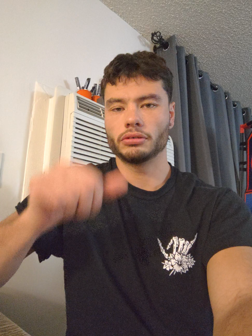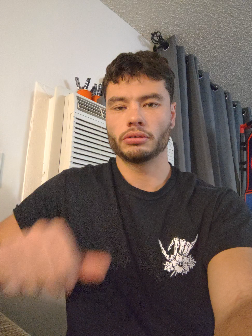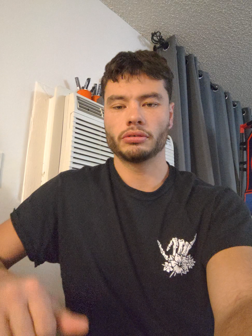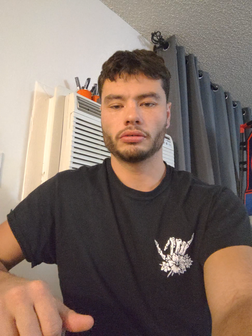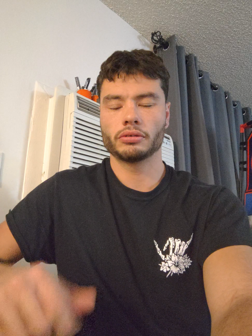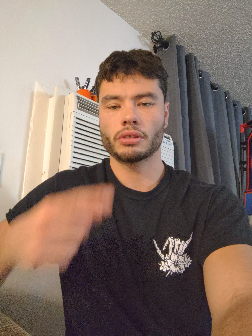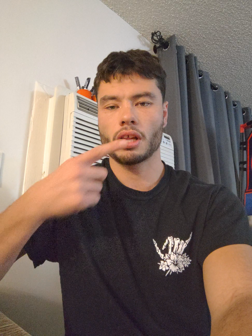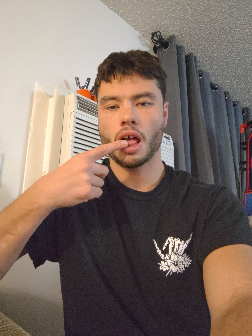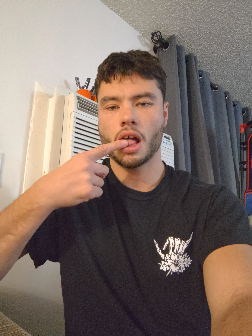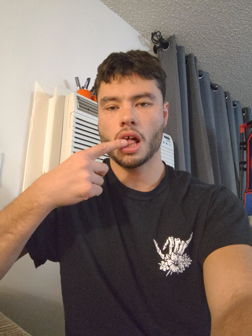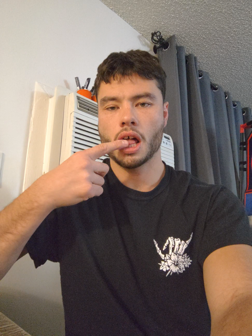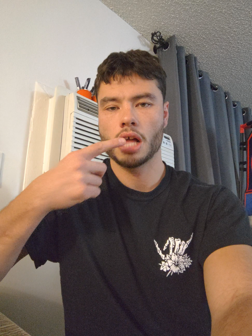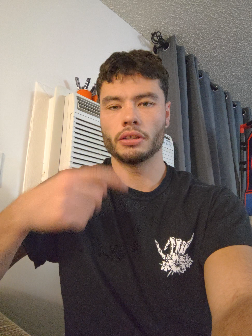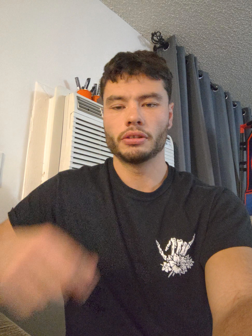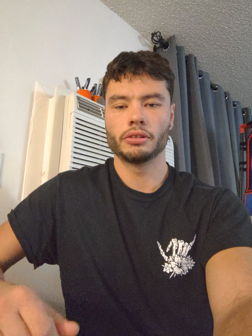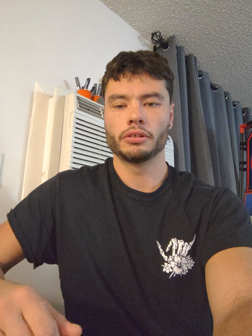tongue